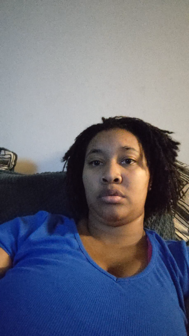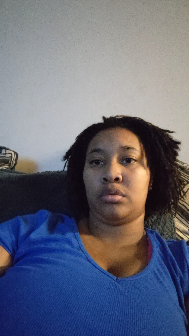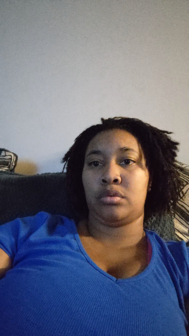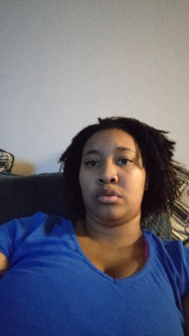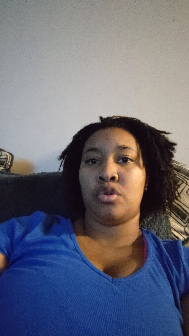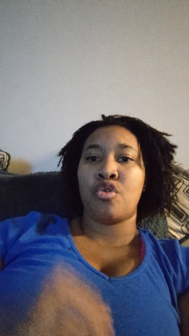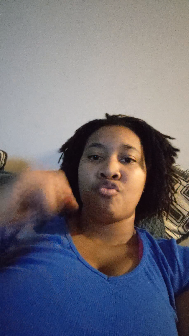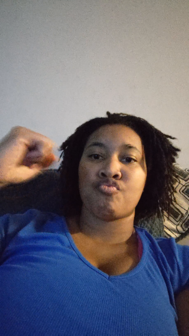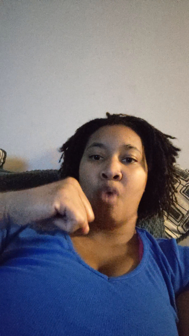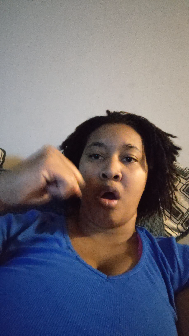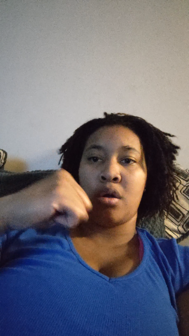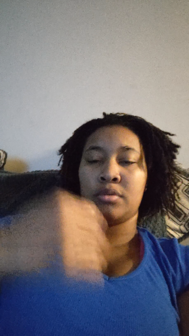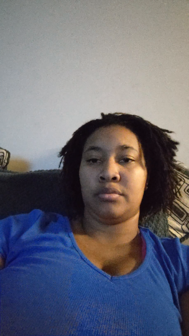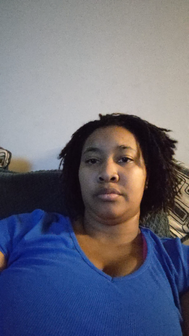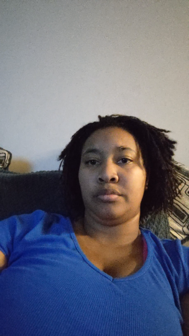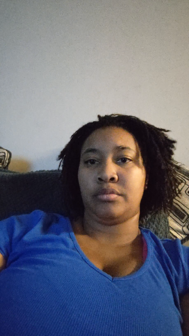rock